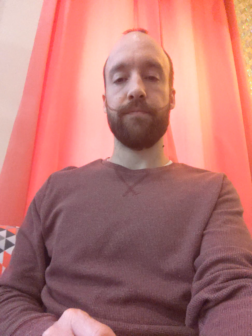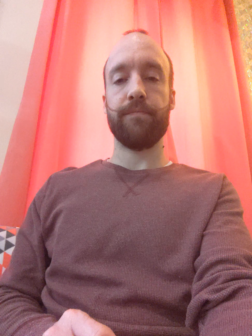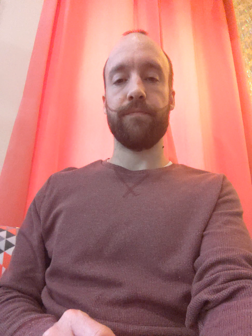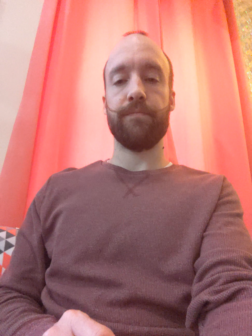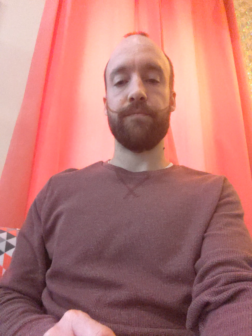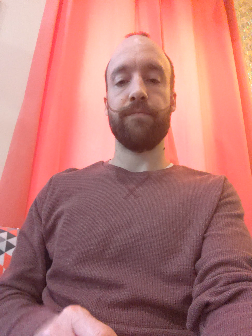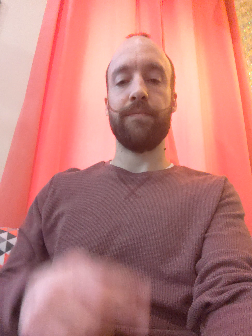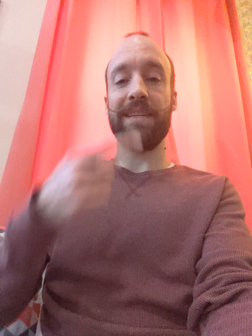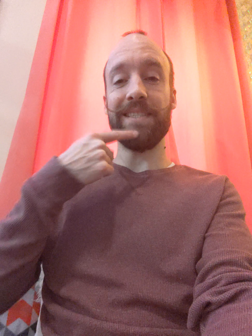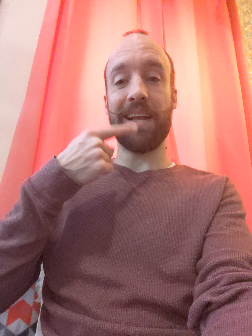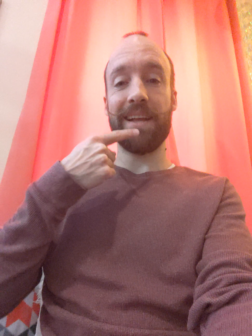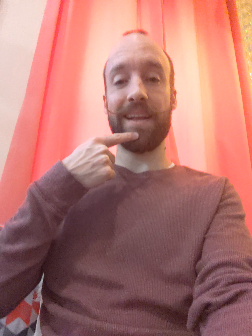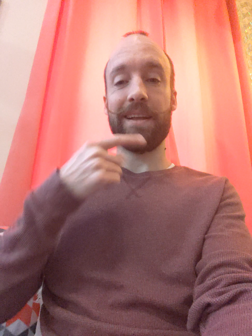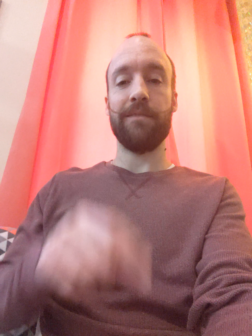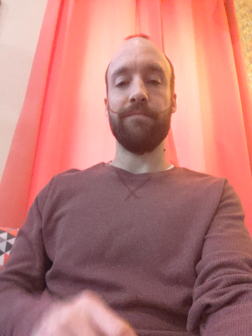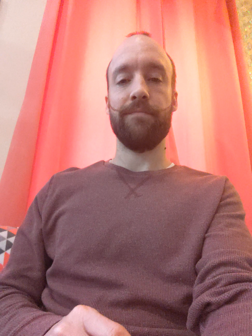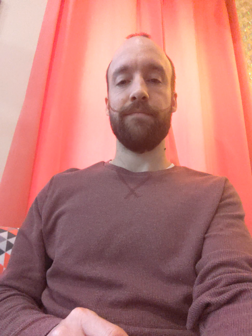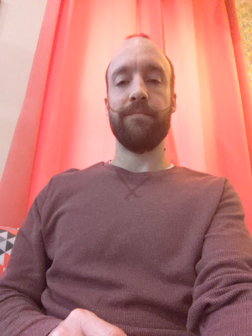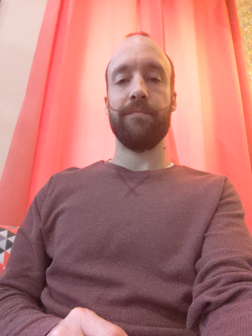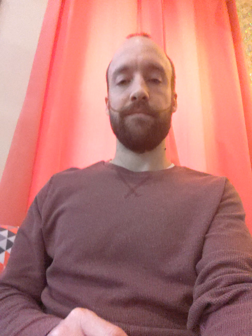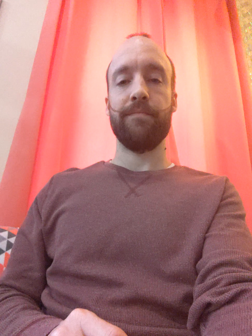say